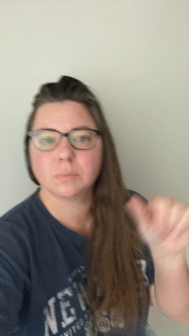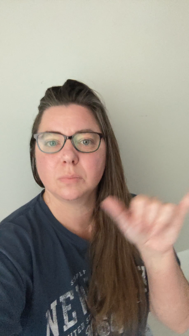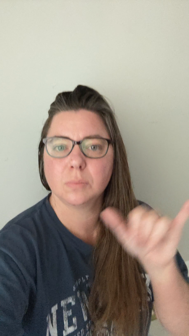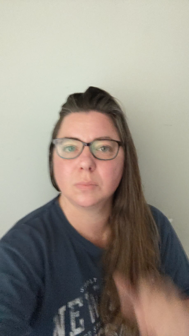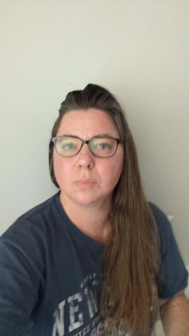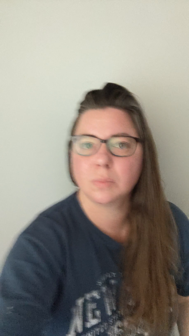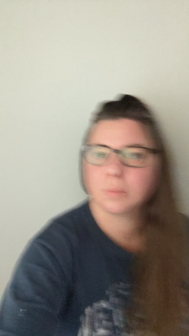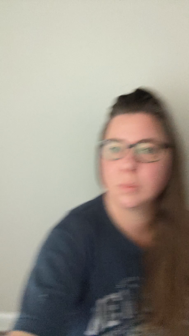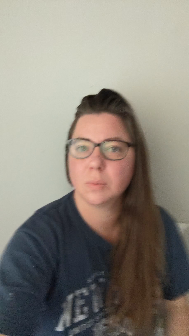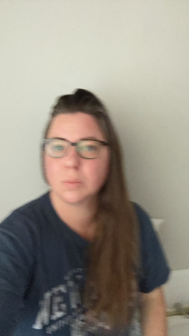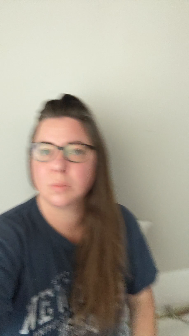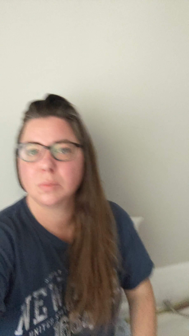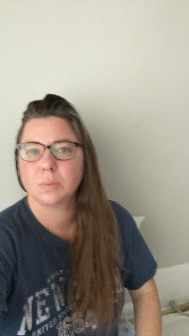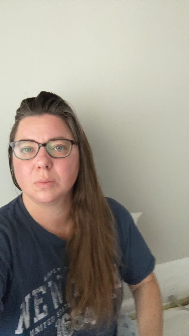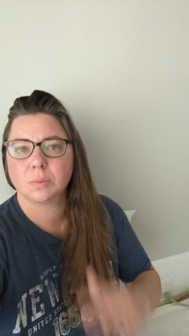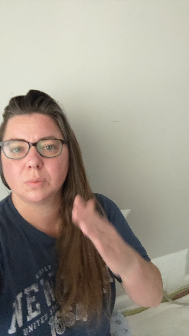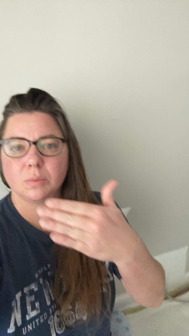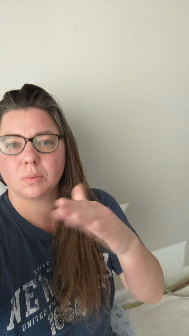share